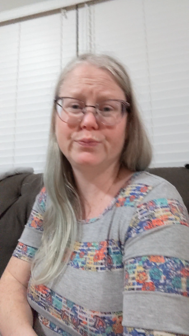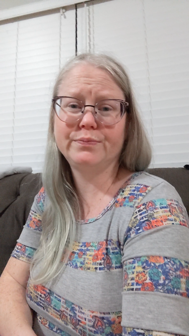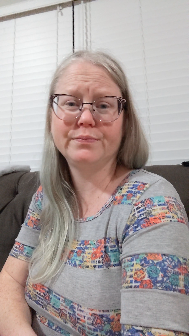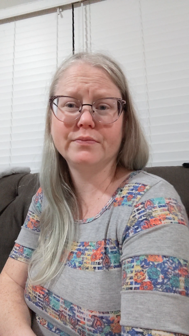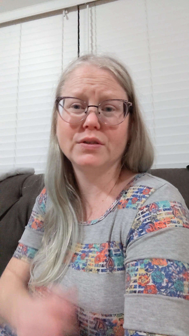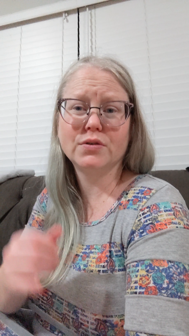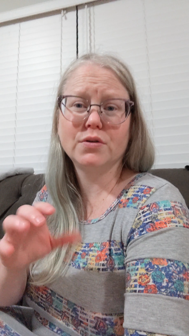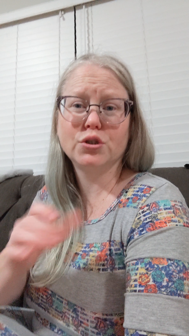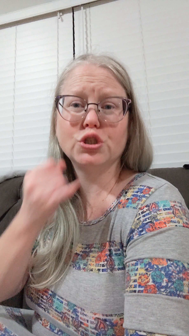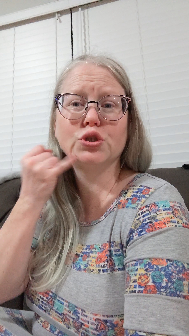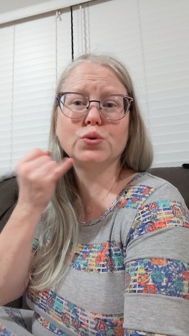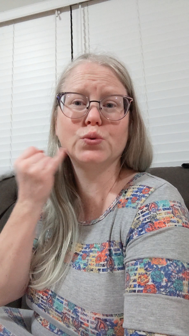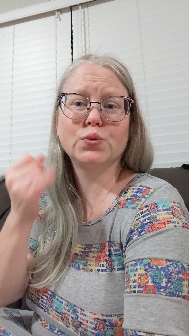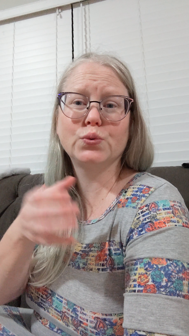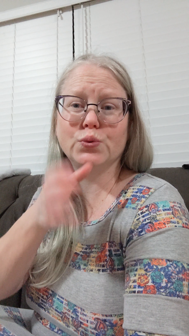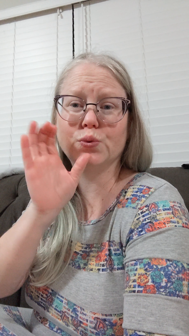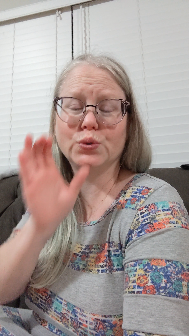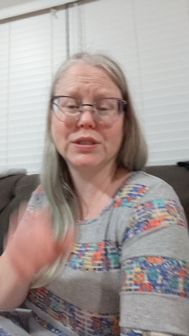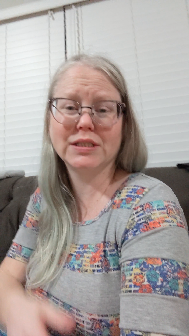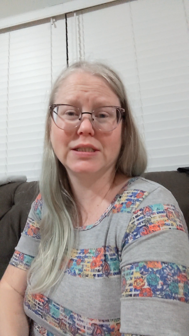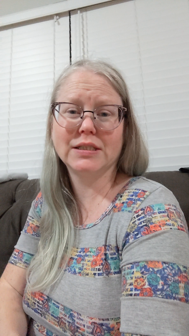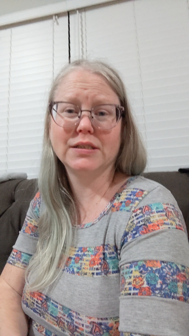juice